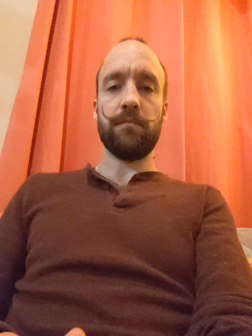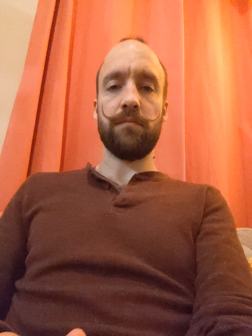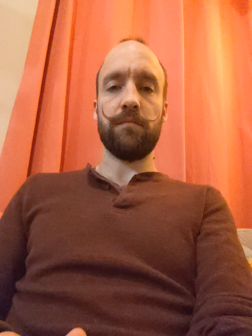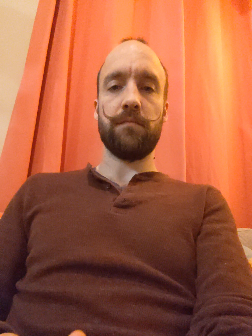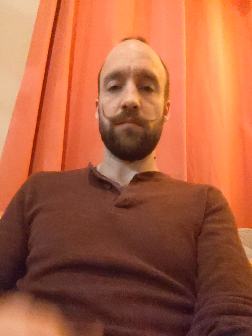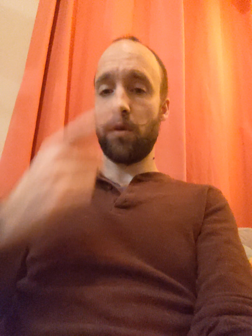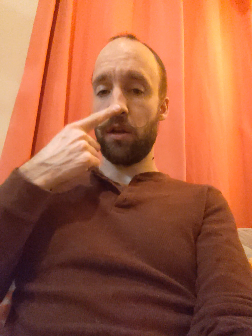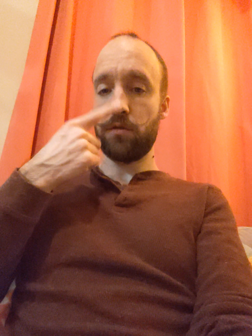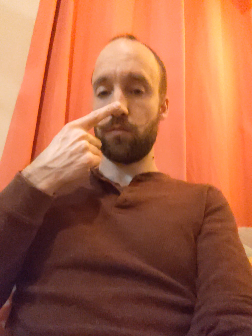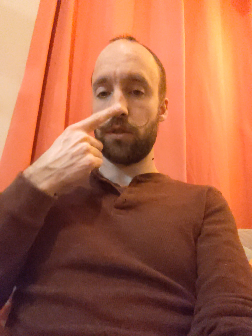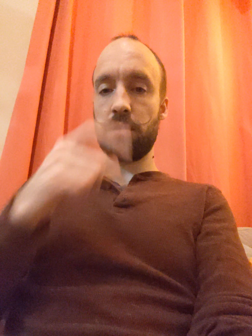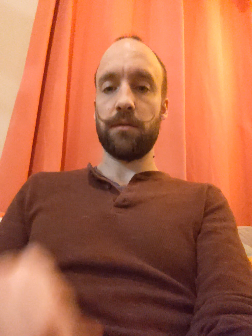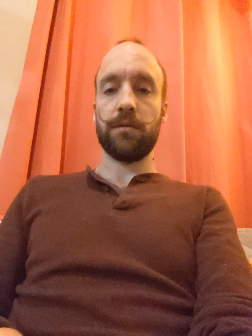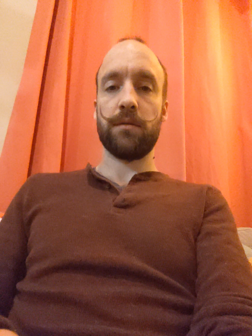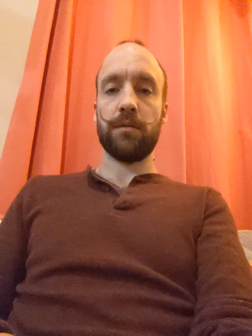nose